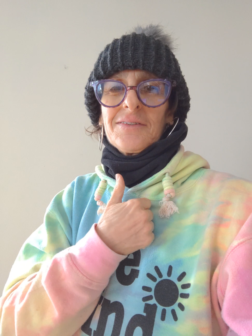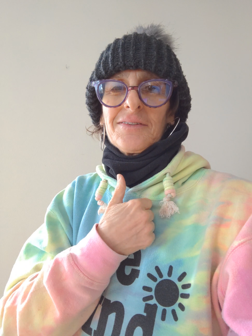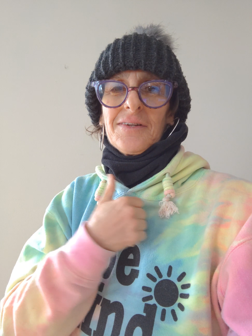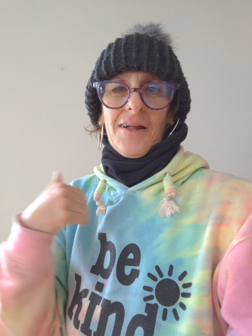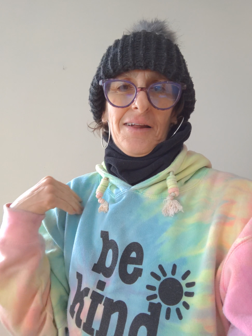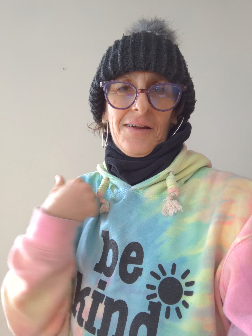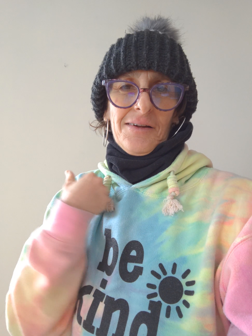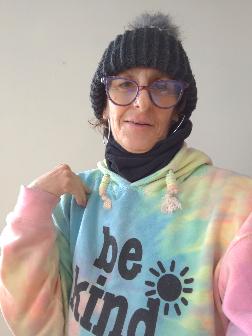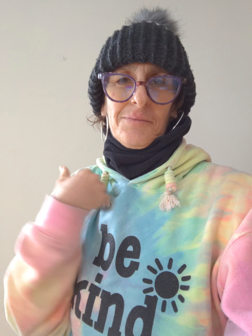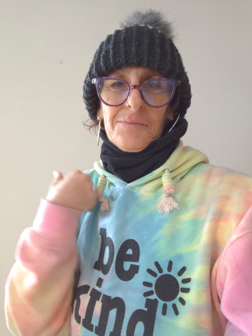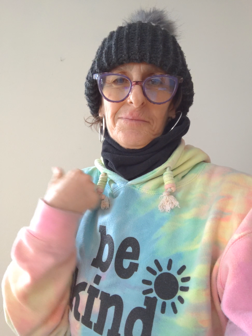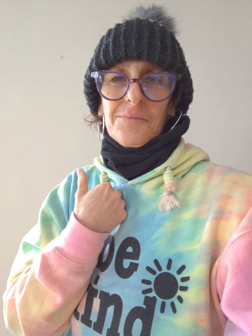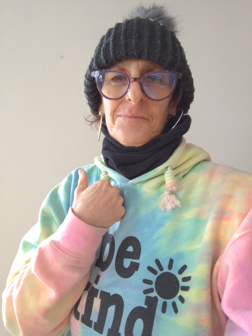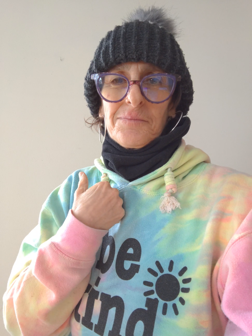animal